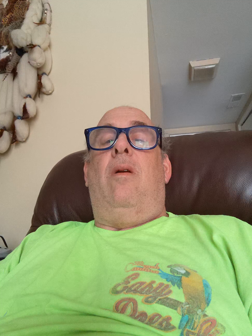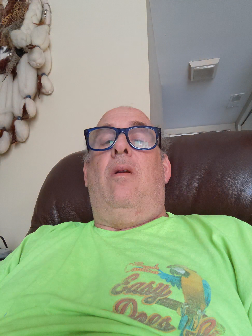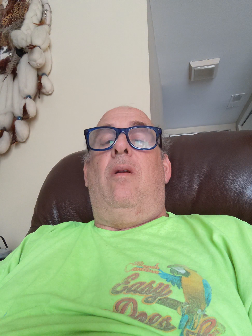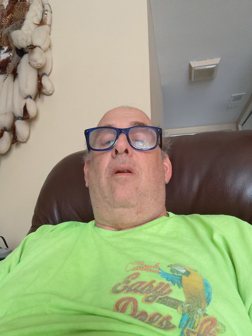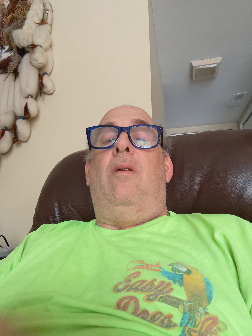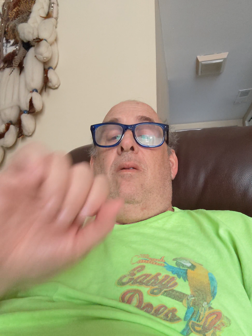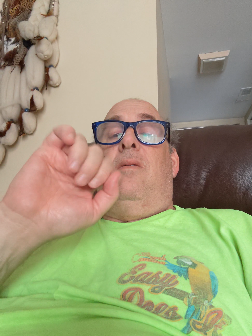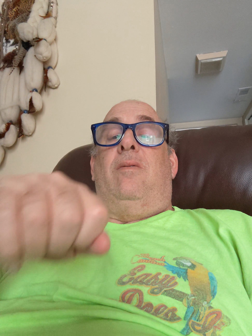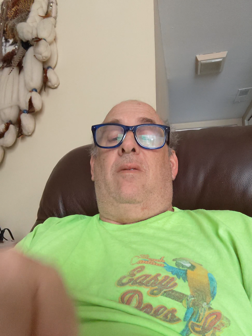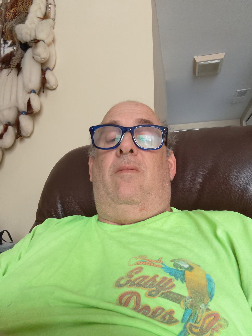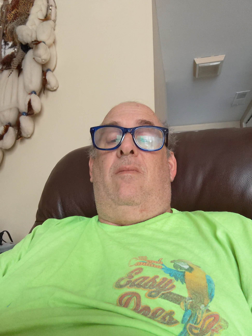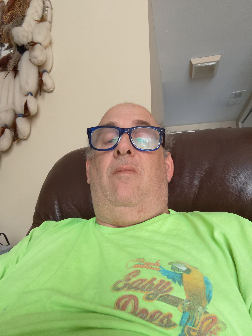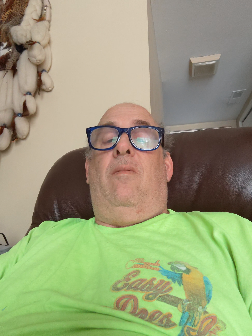yes